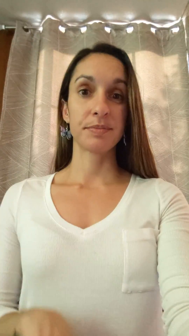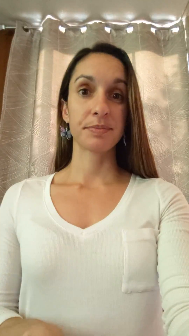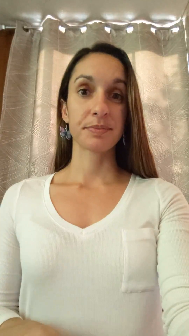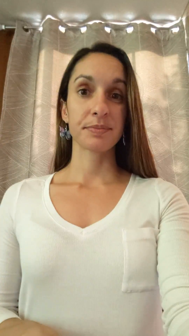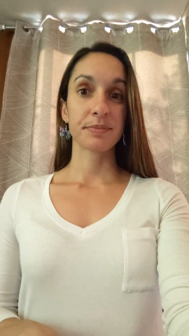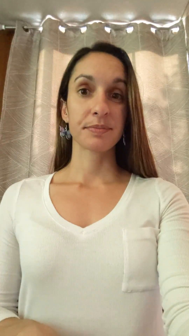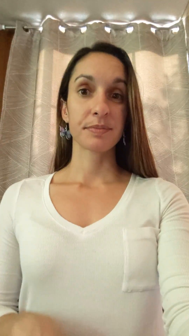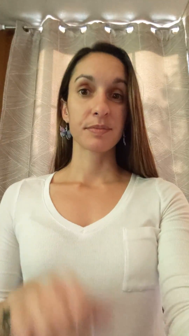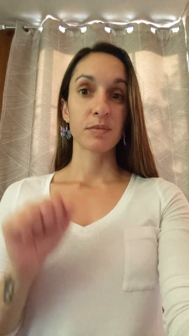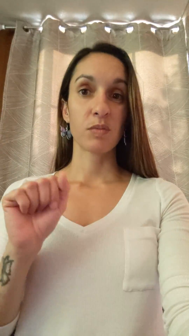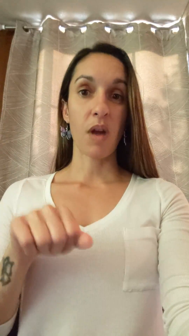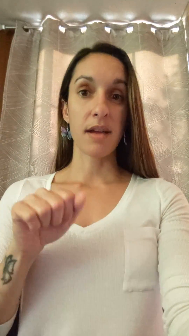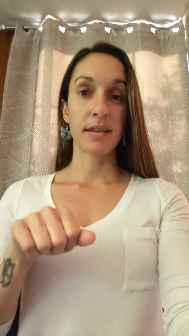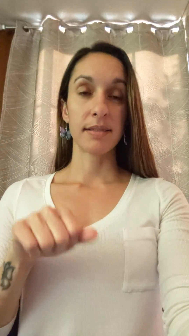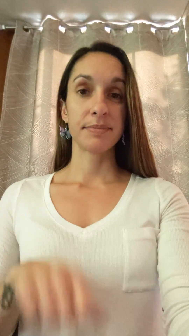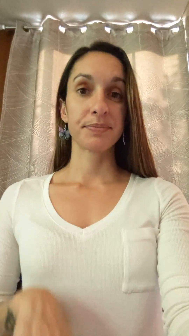rock